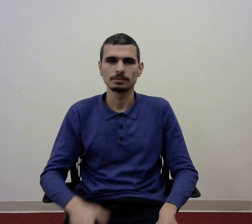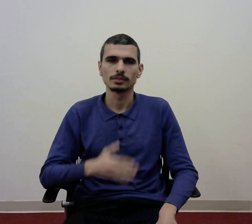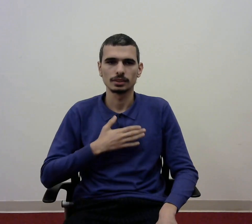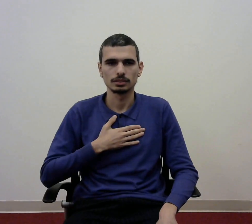mən